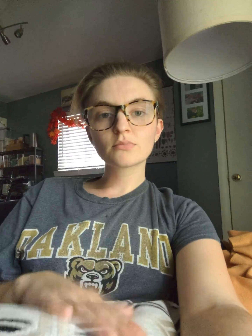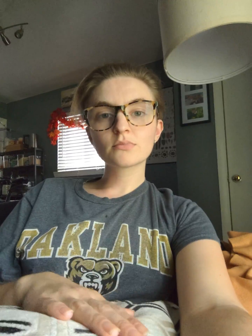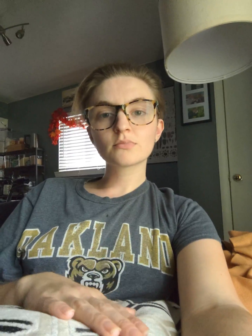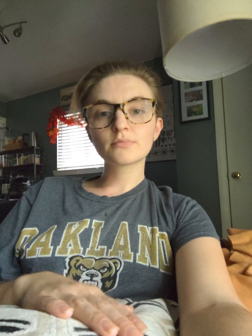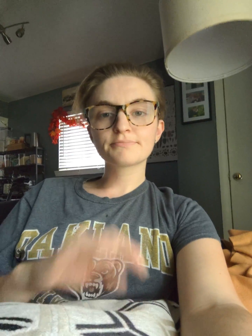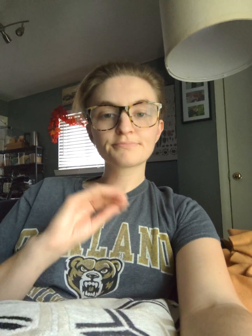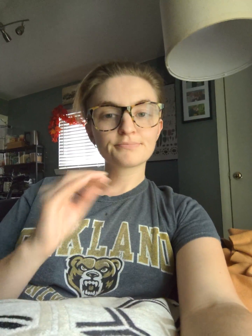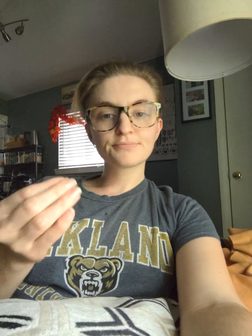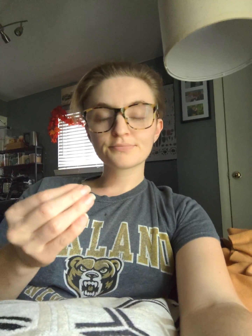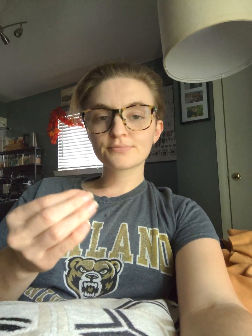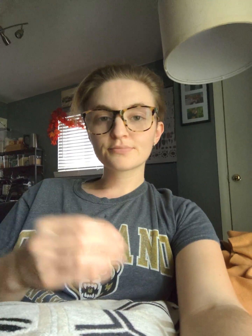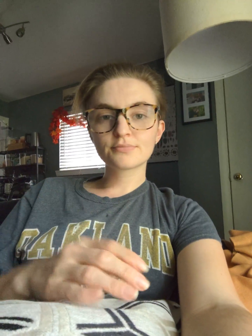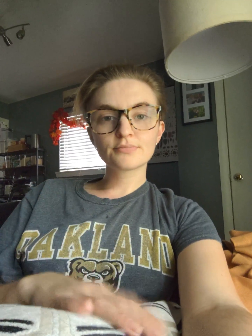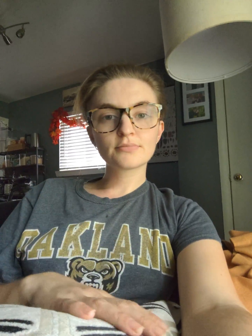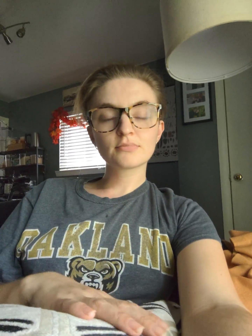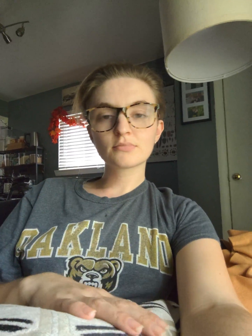none